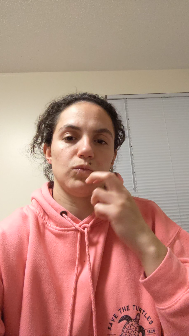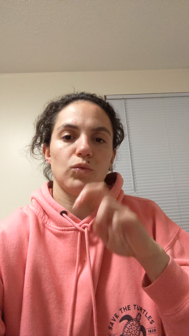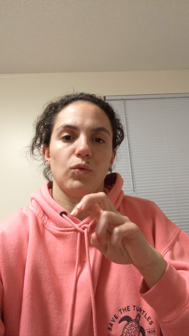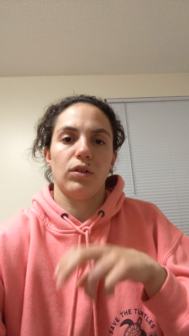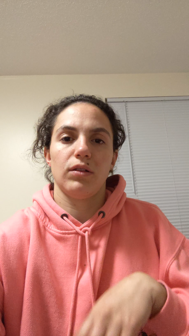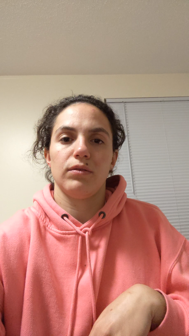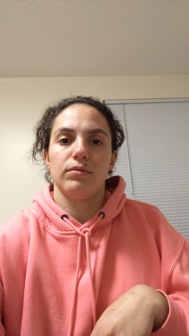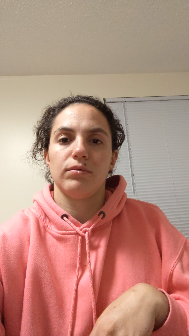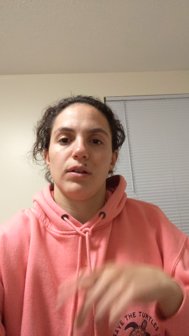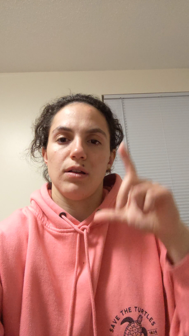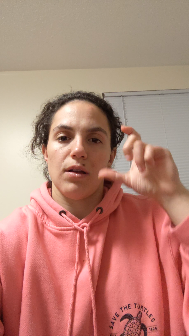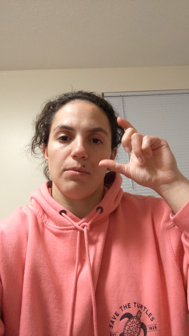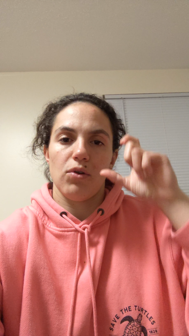camera